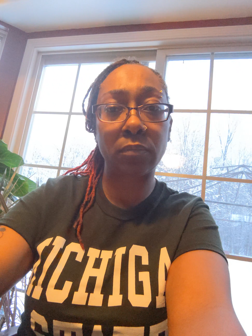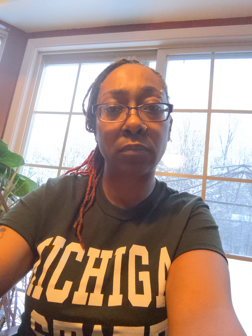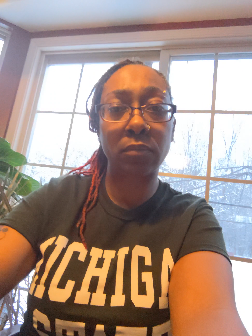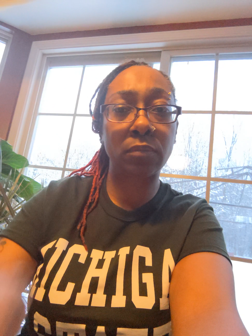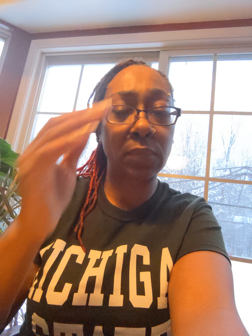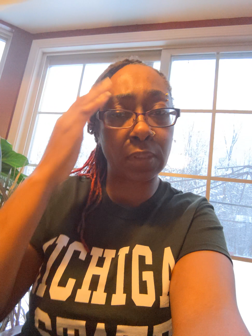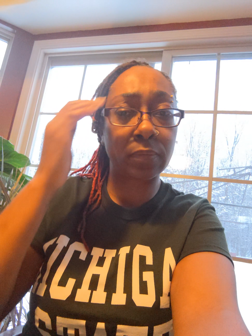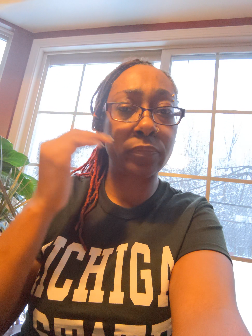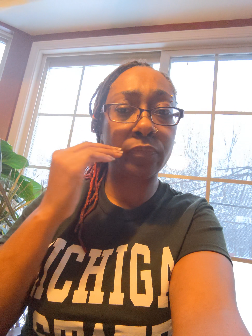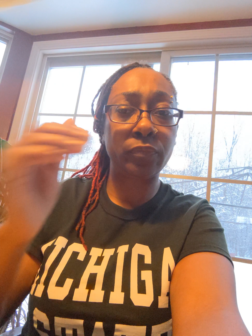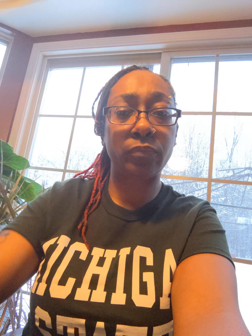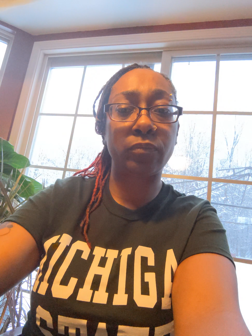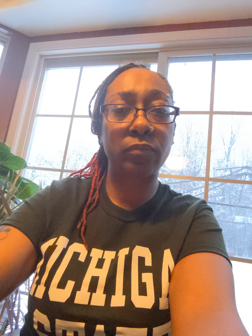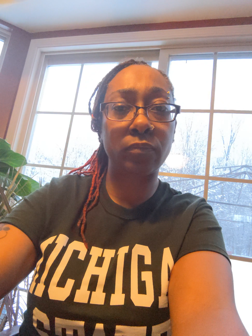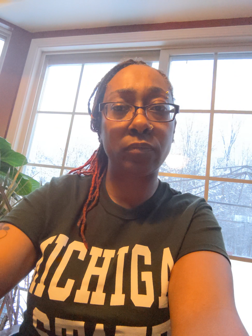head